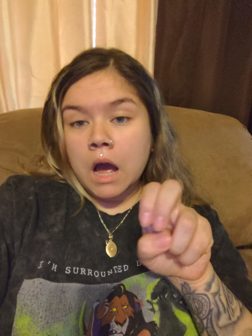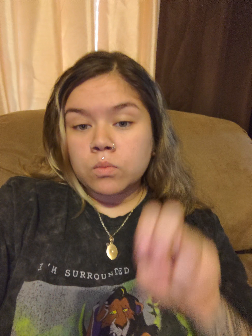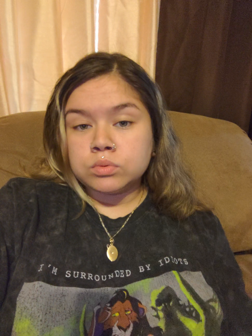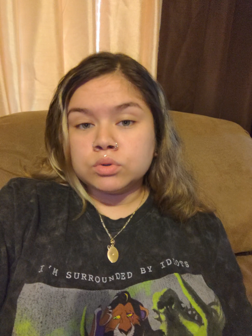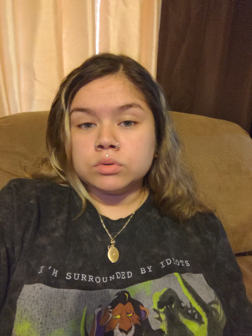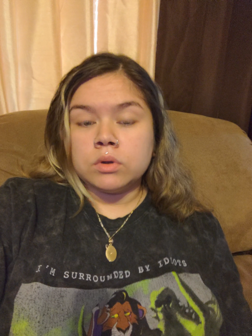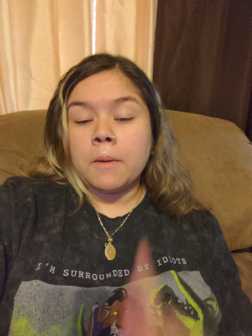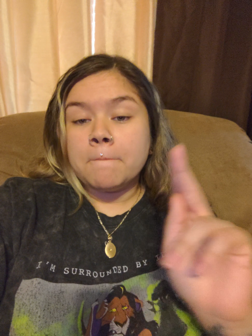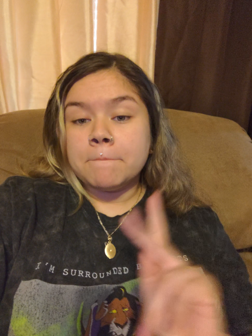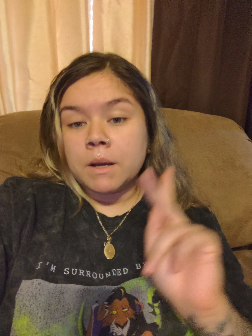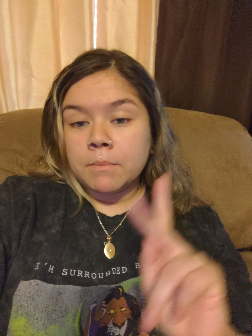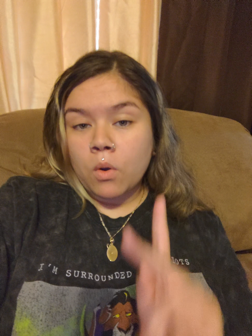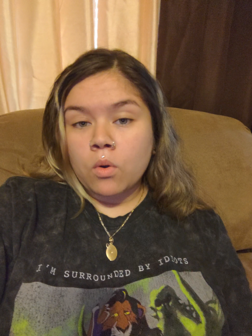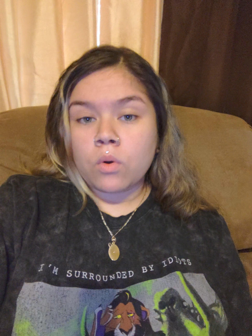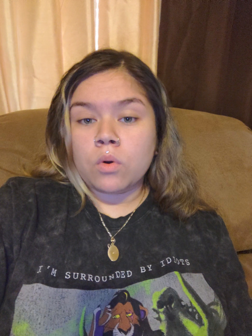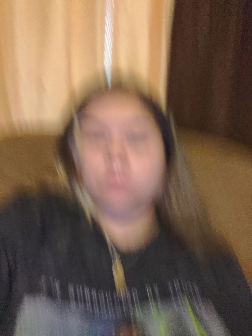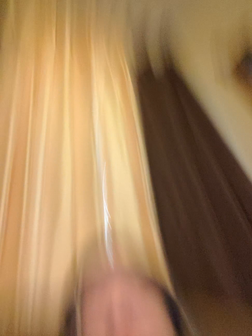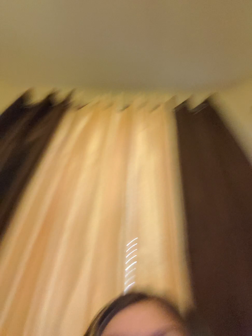people